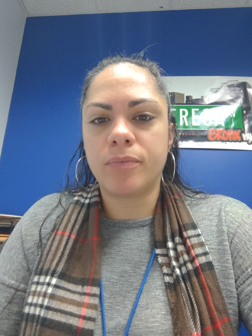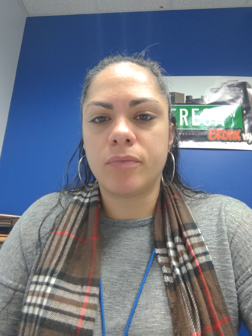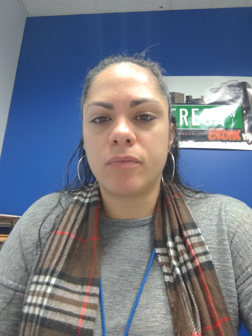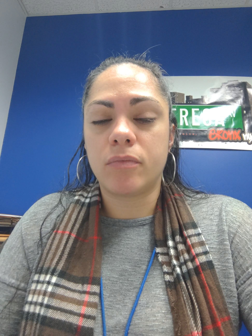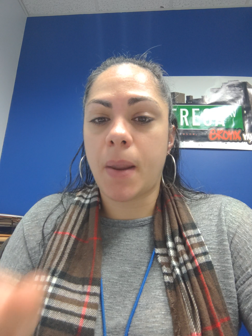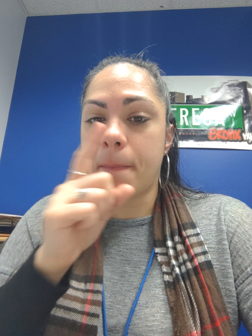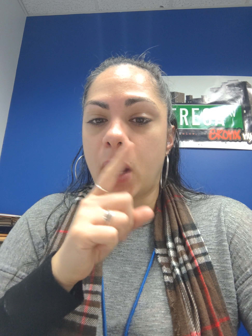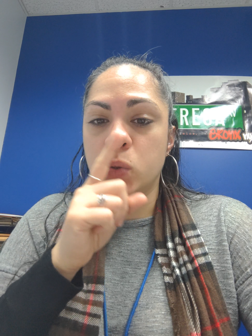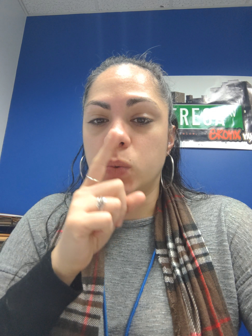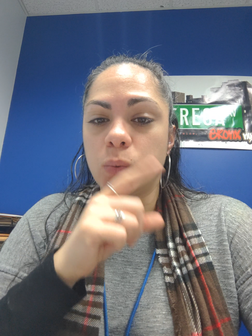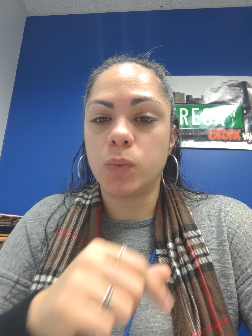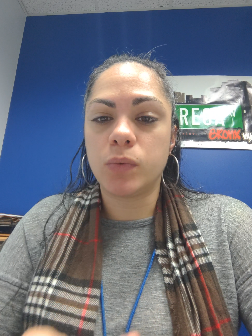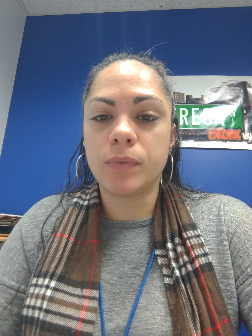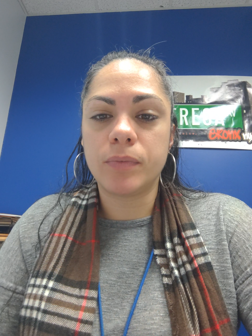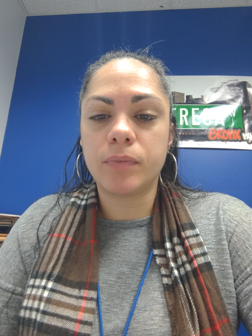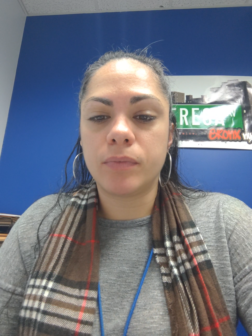mouse